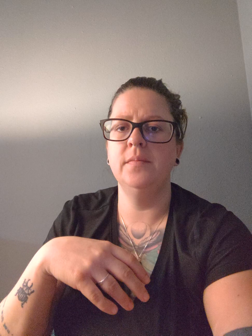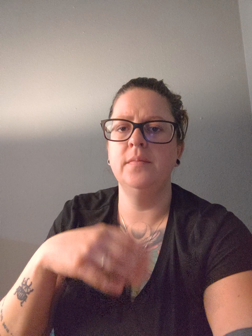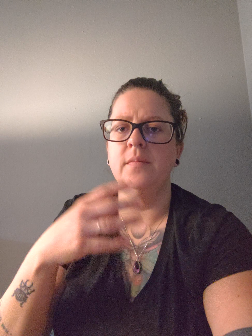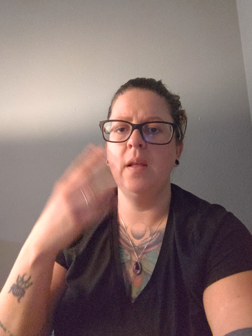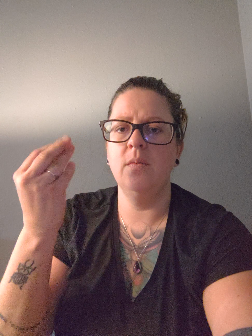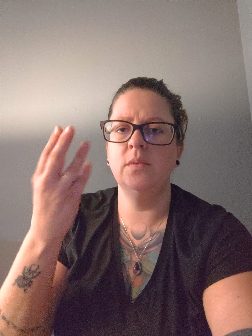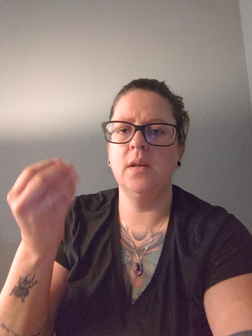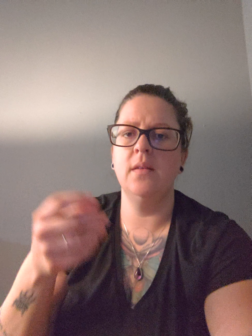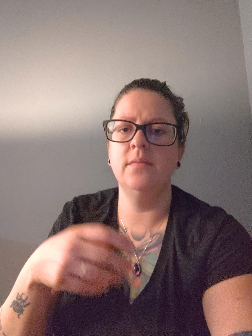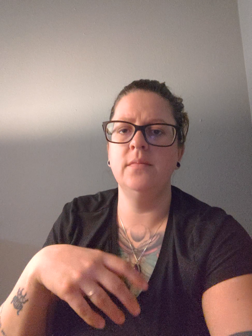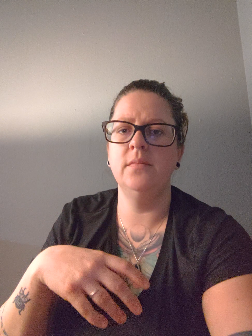outside